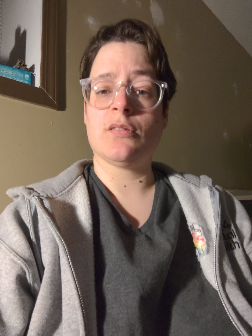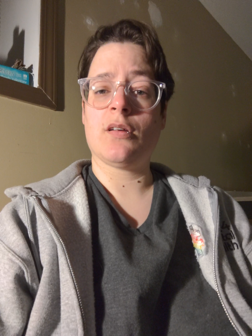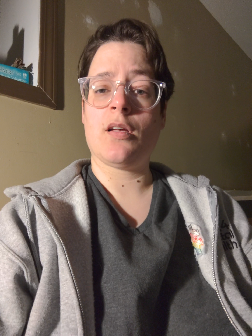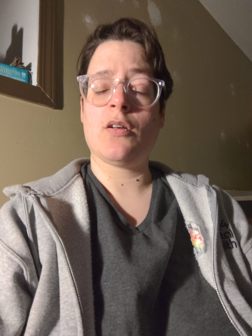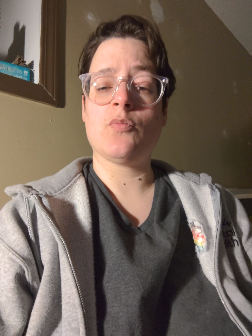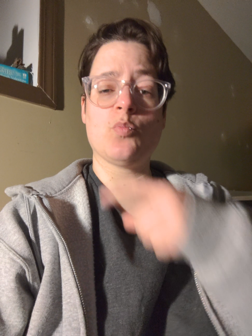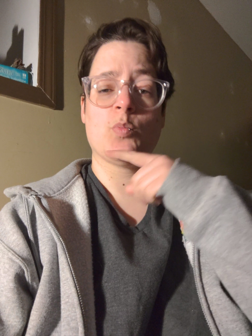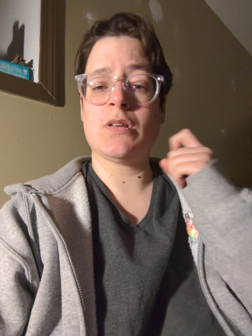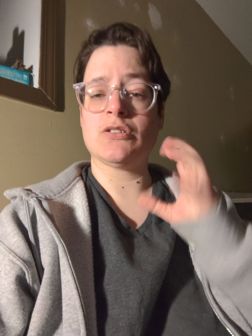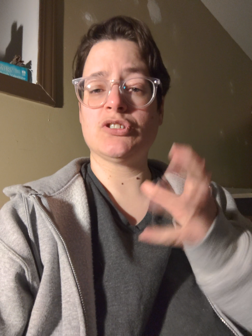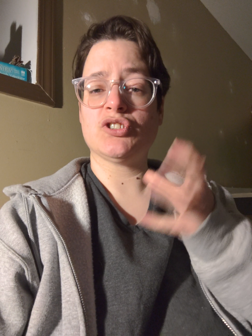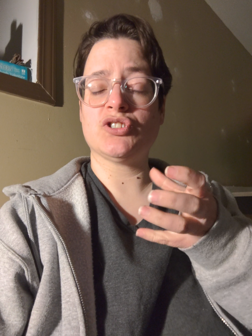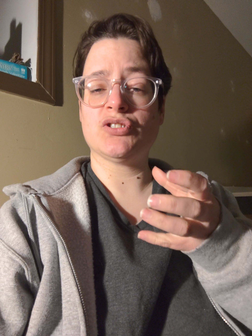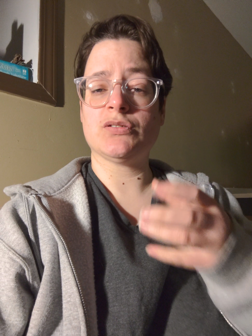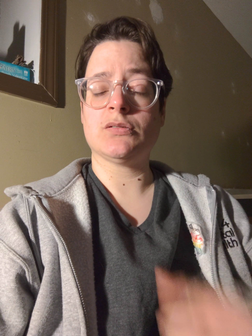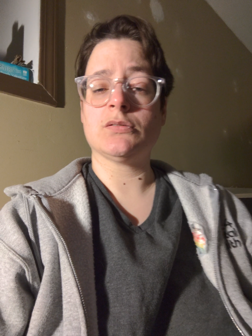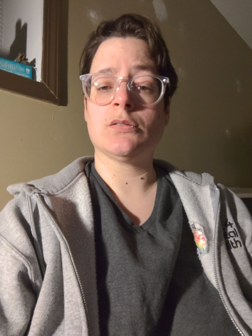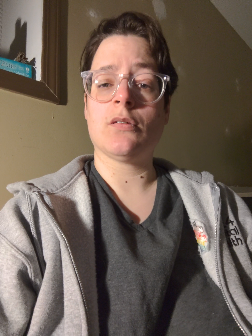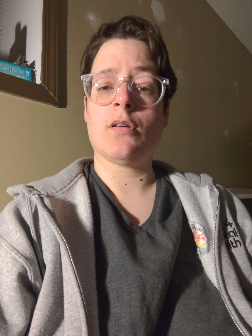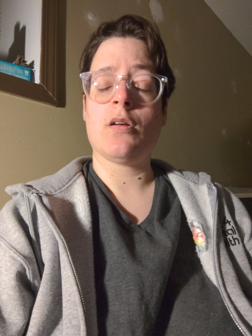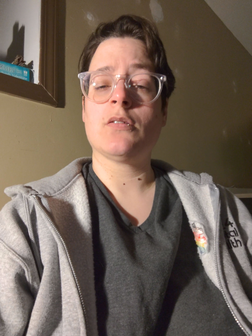dryer